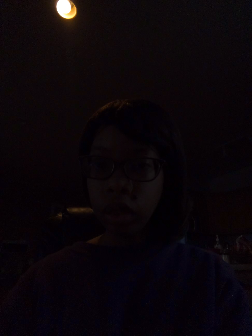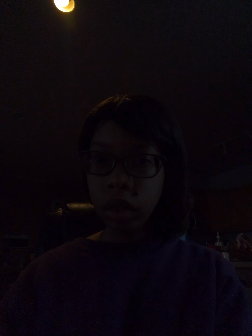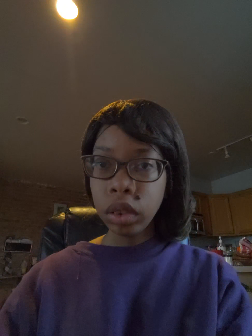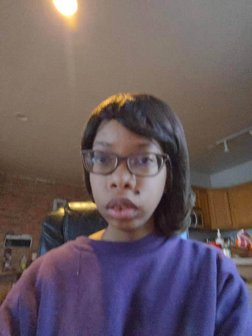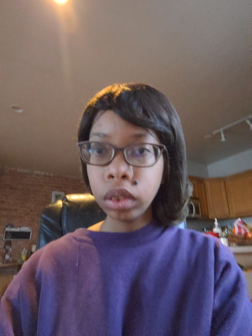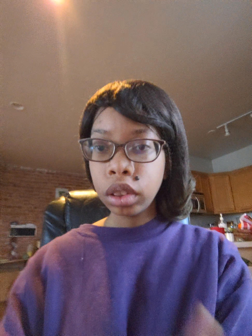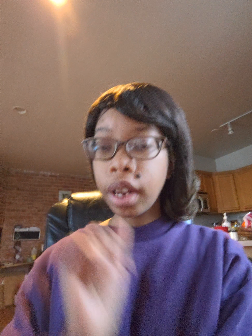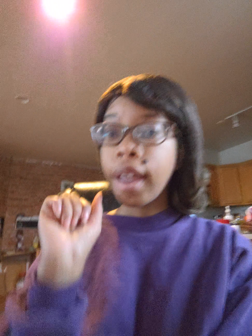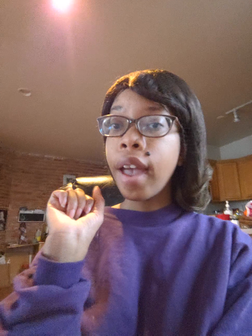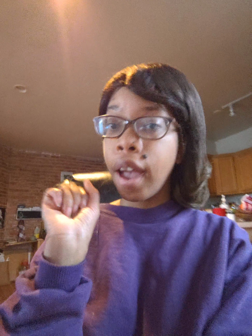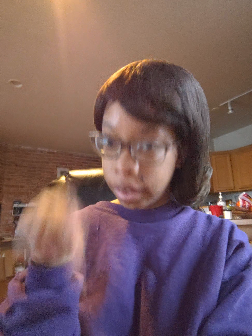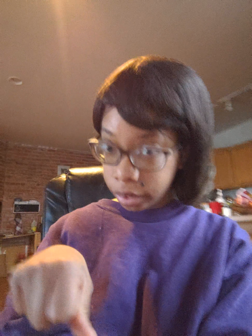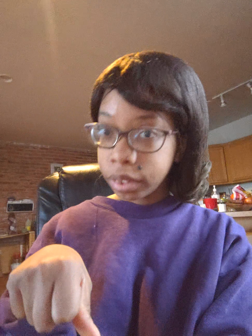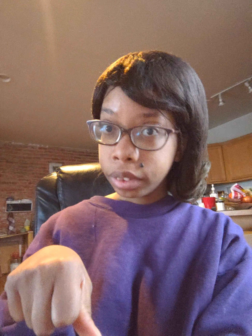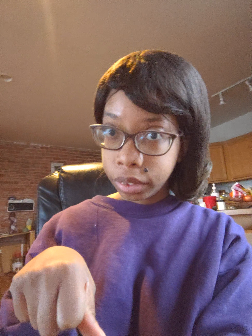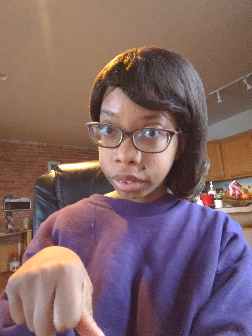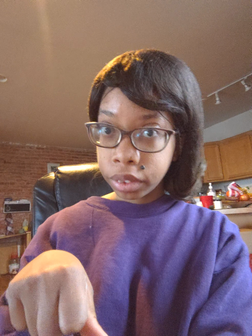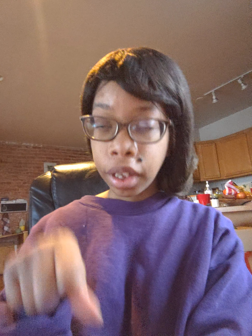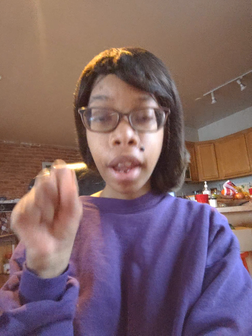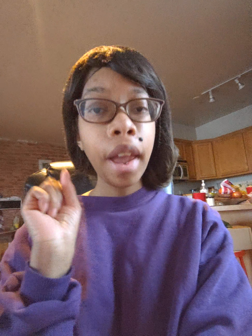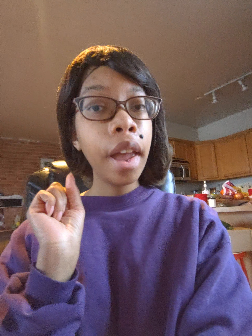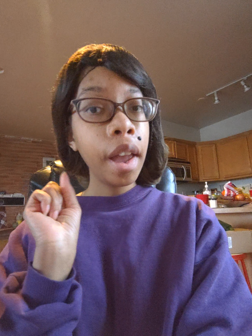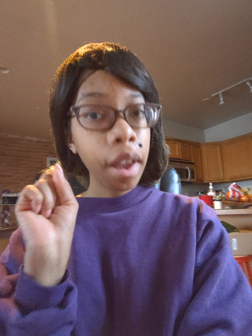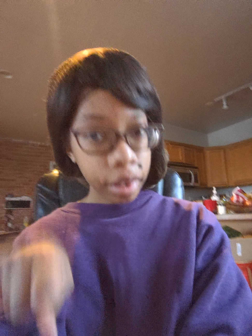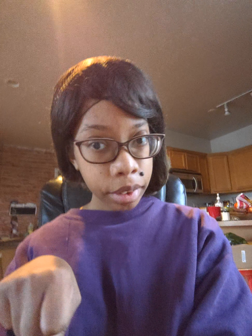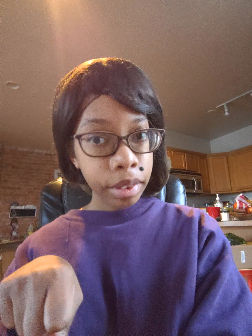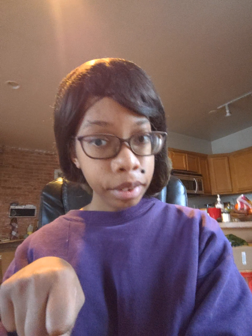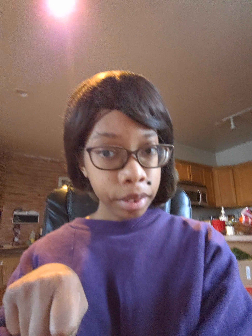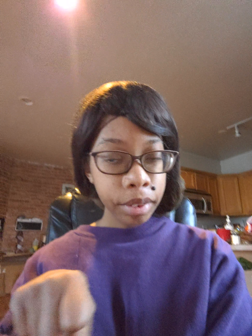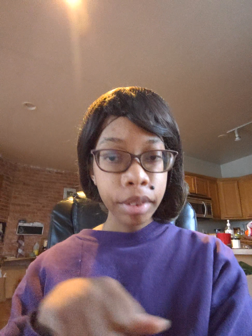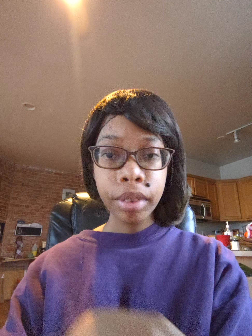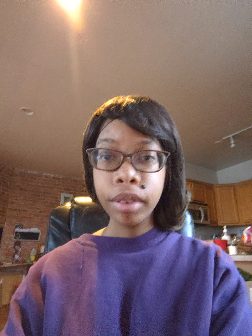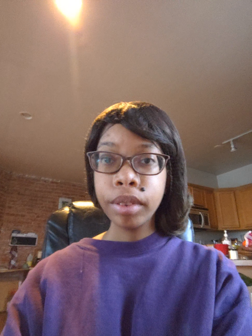can